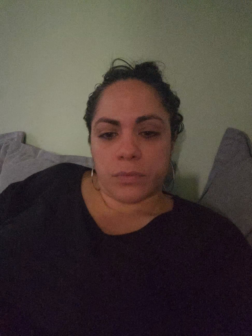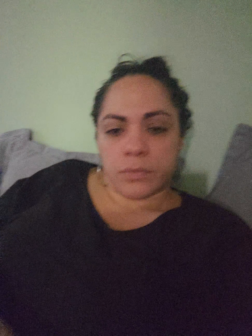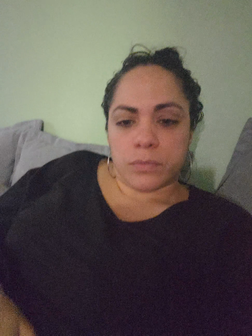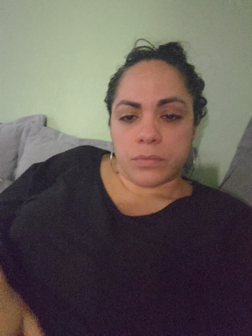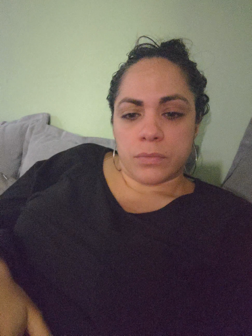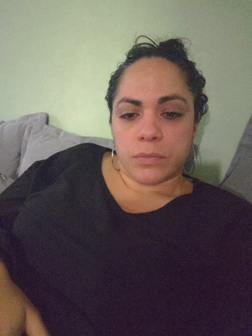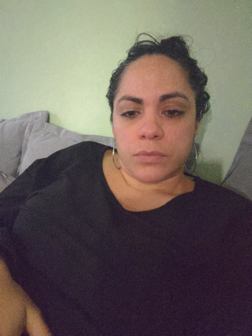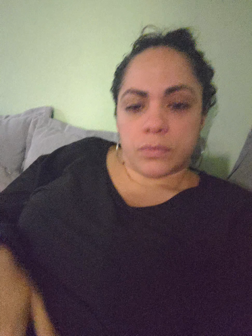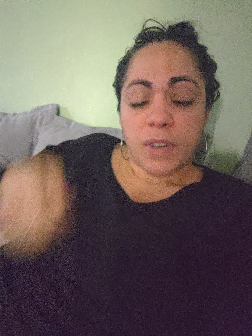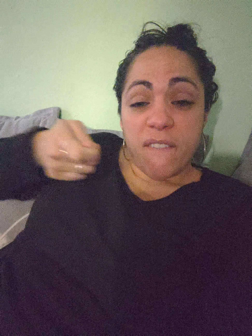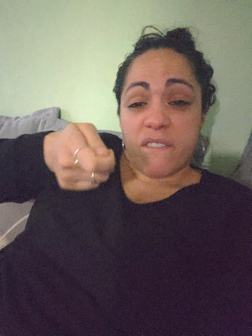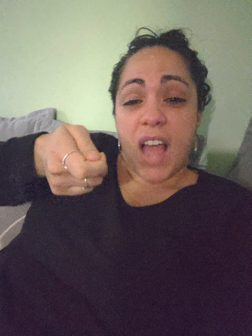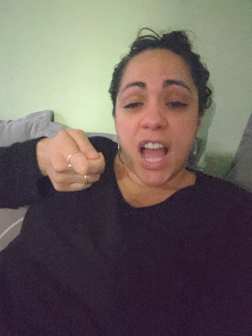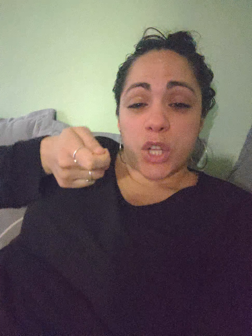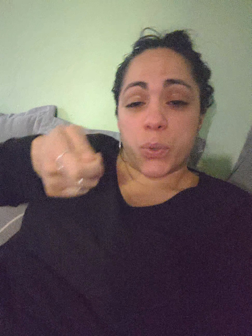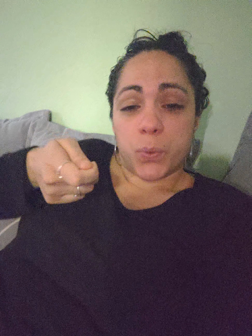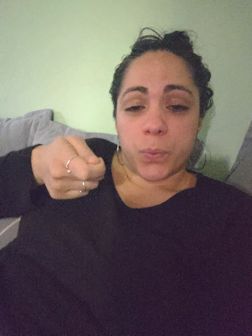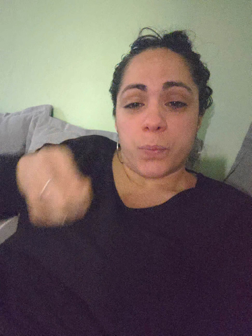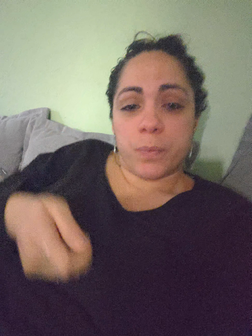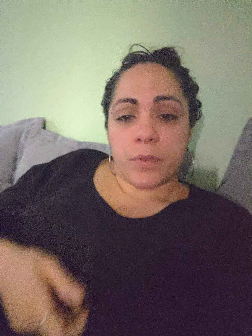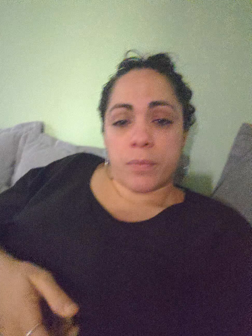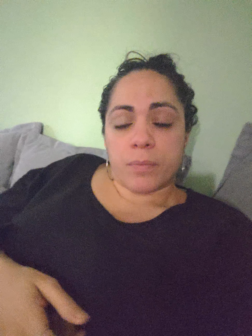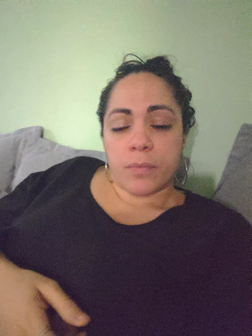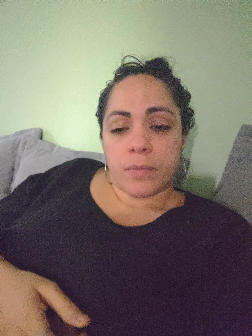vacuum